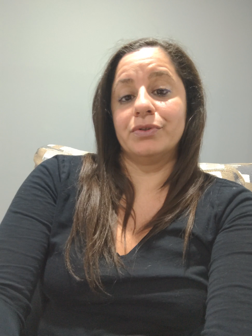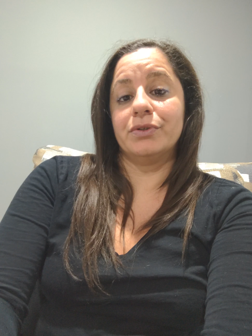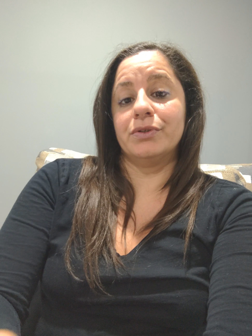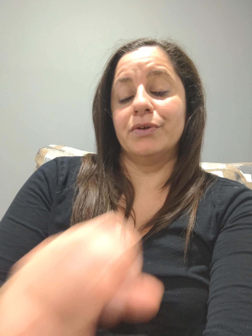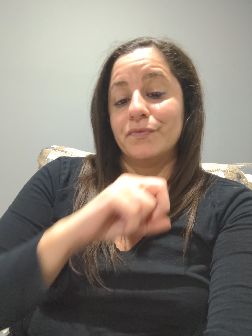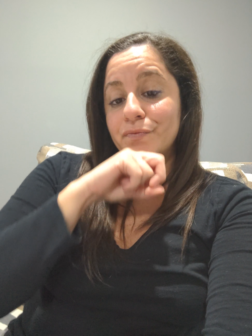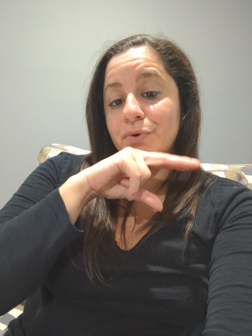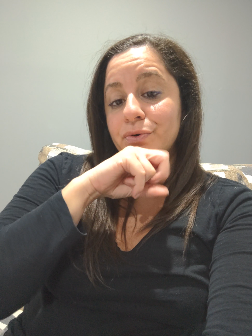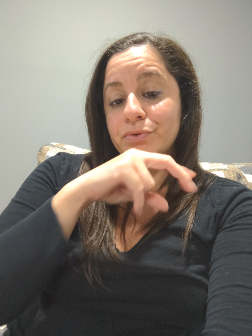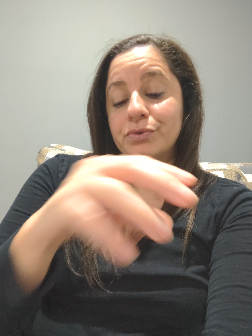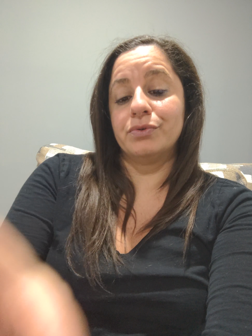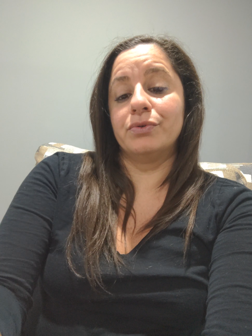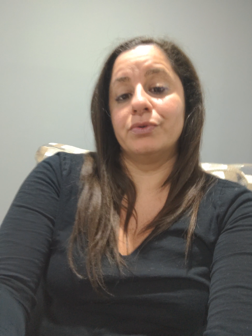frog